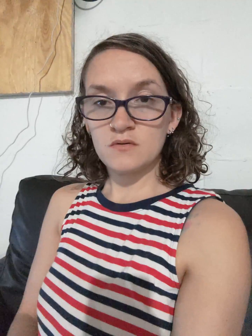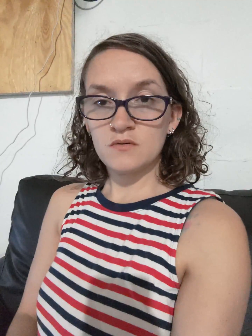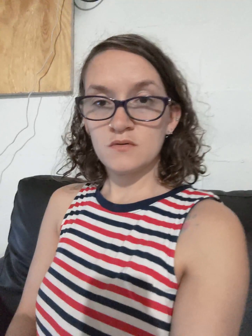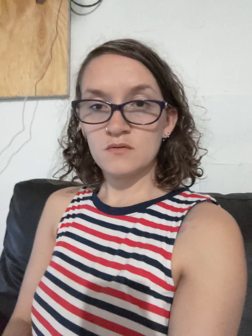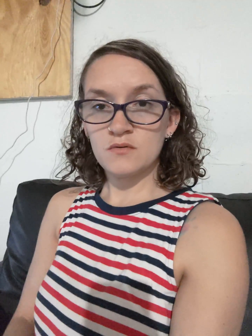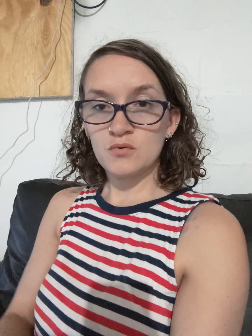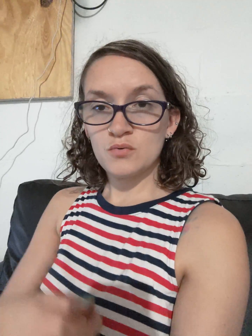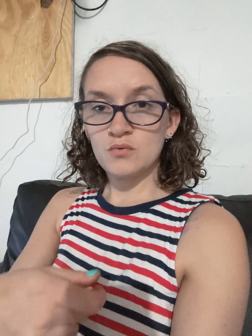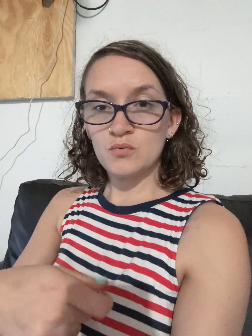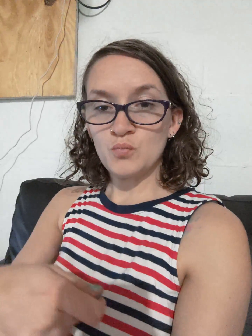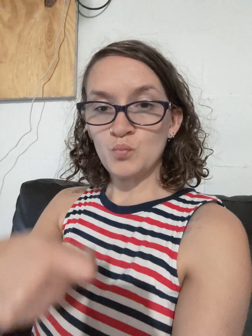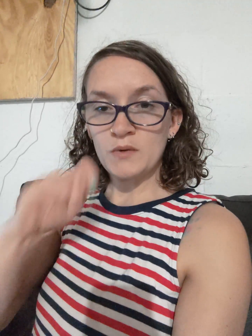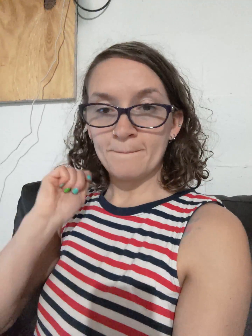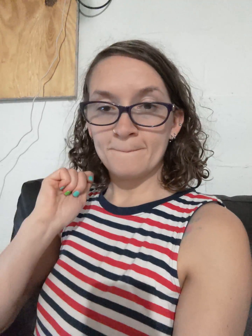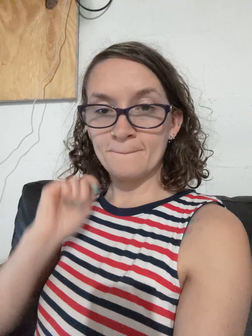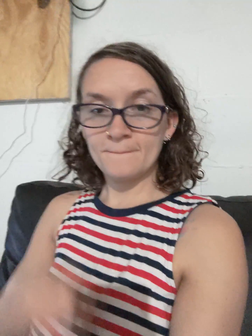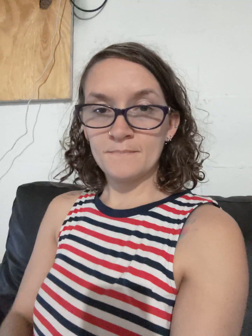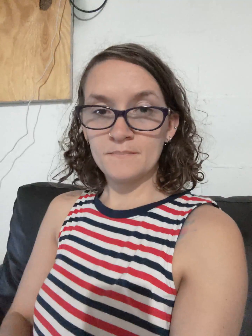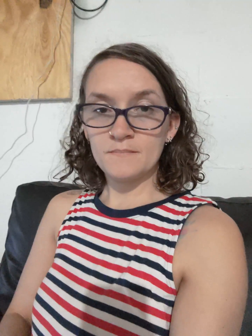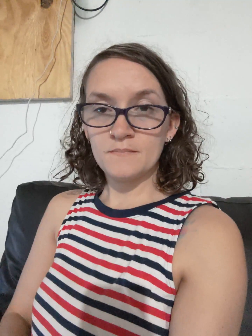rip